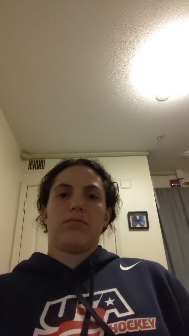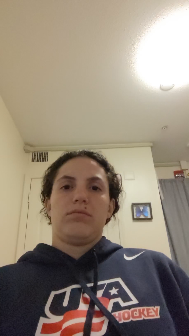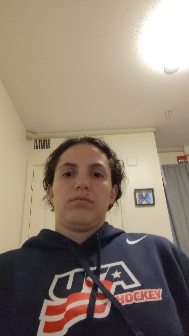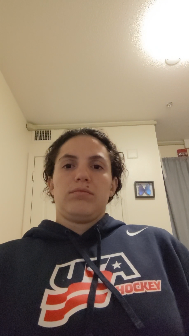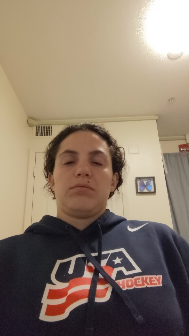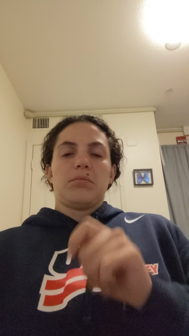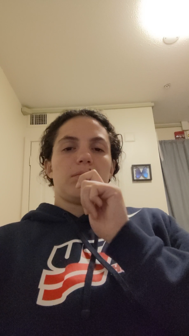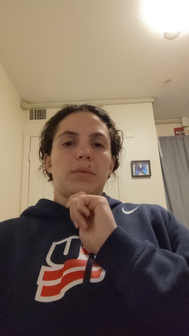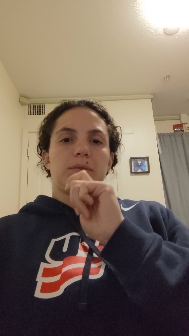popsicle